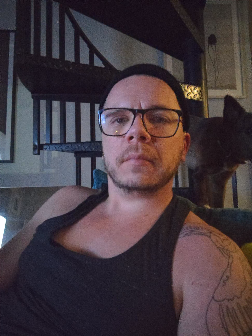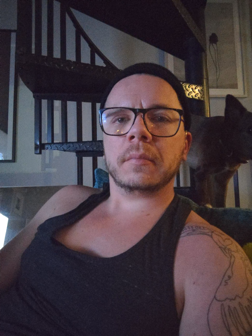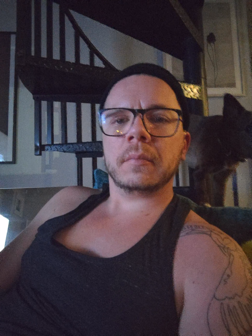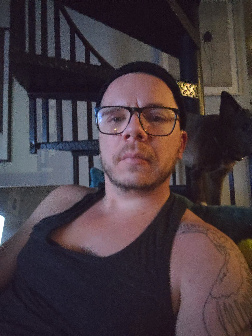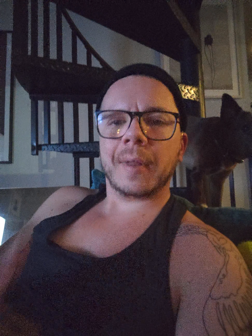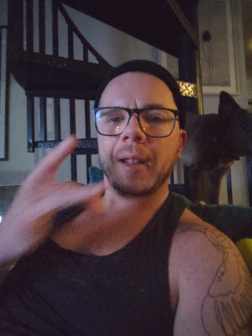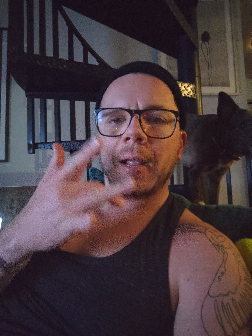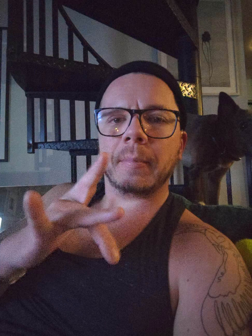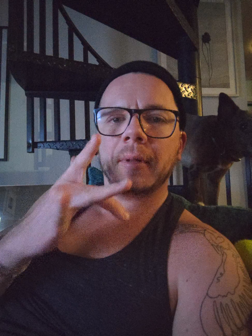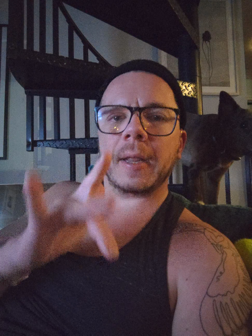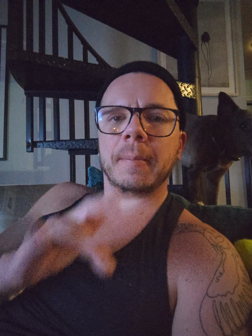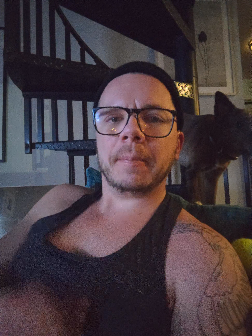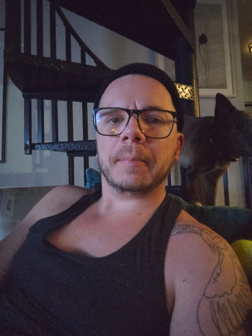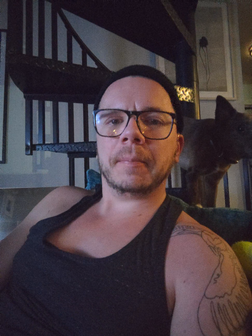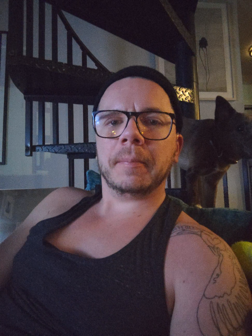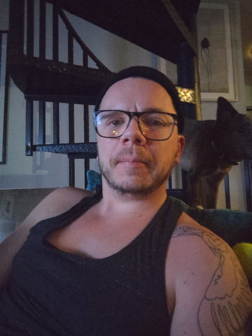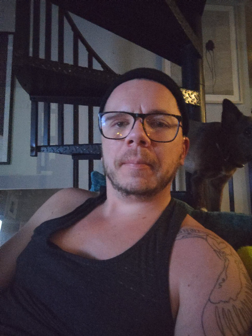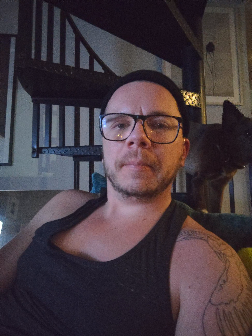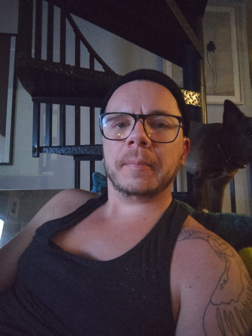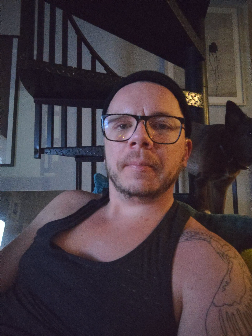empty